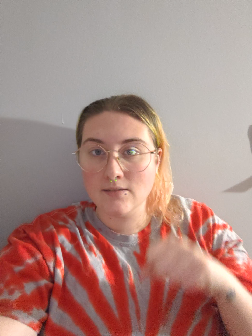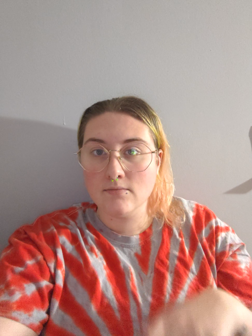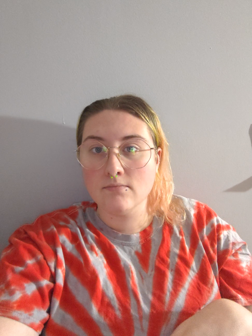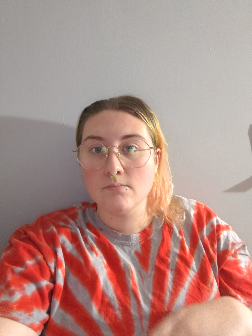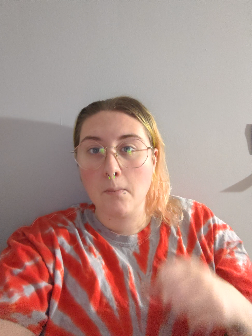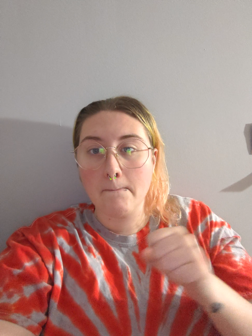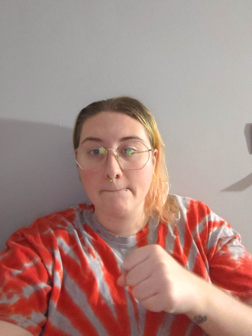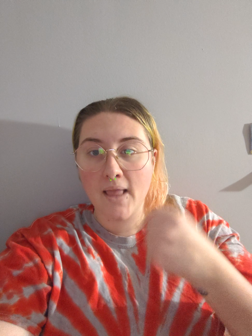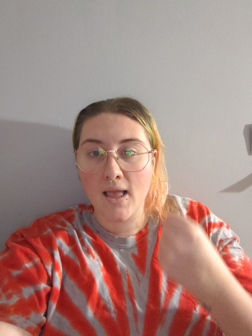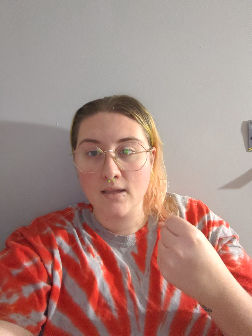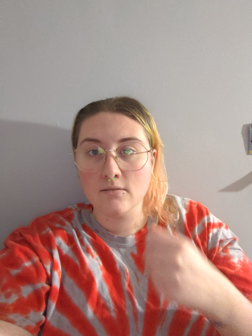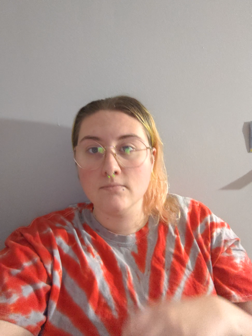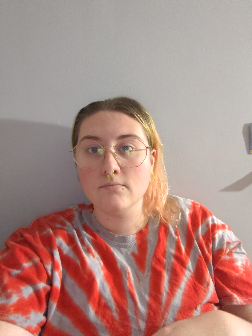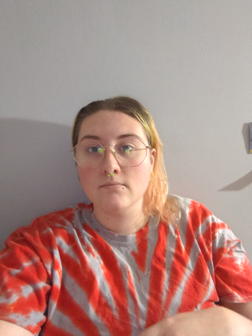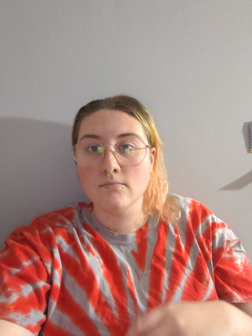make